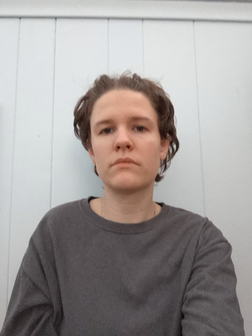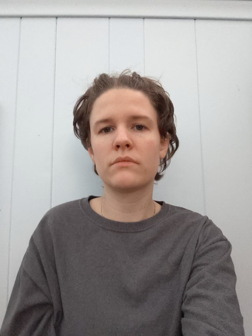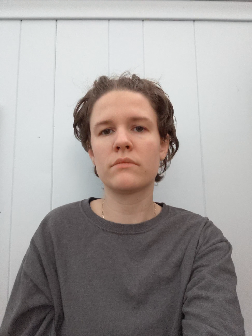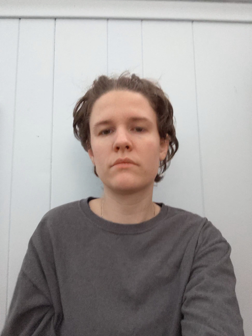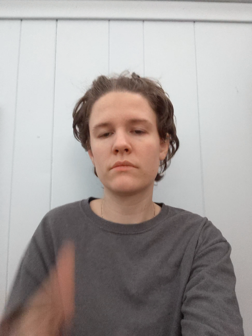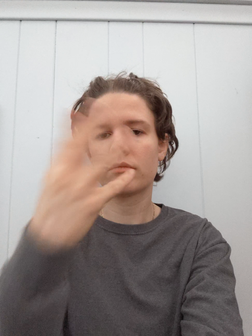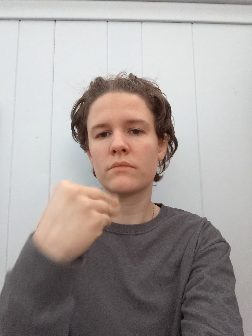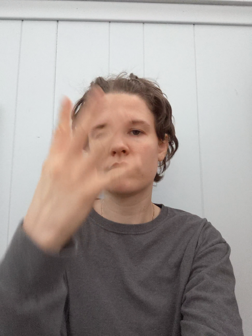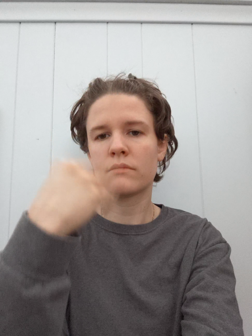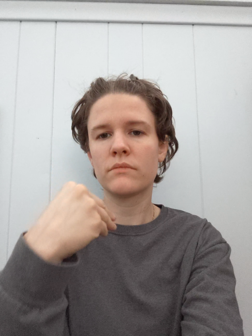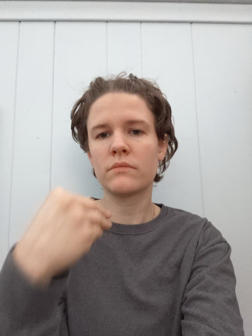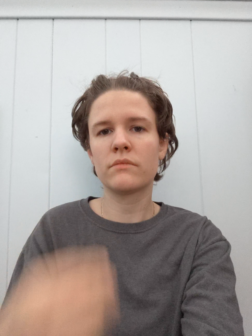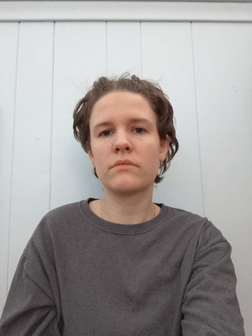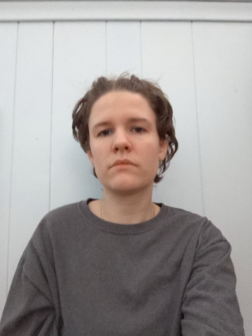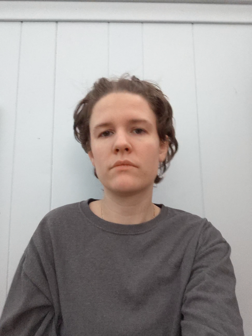sleepy